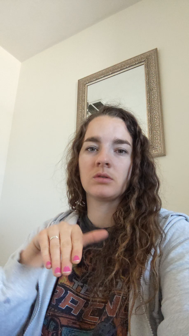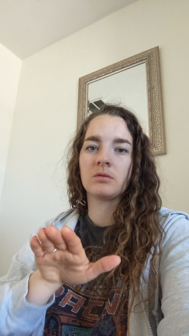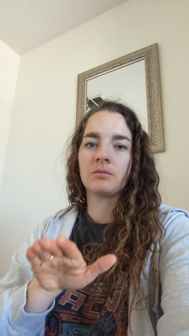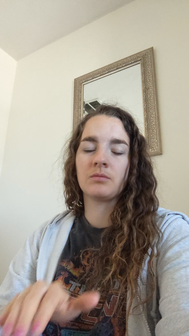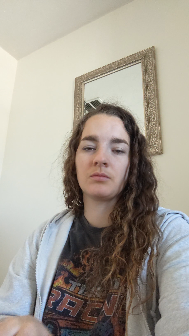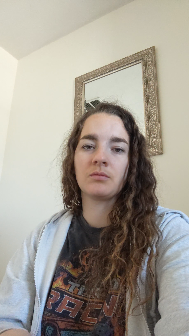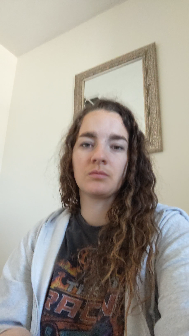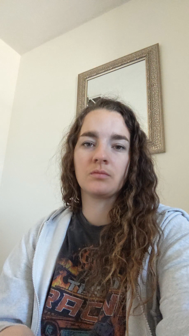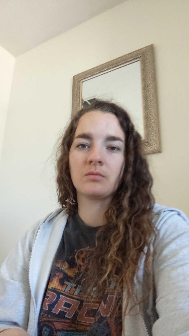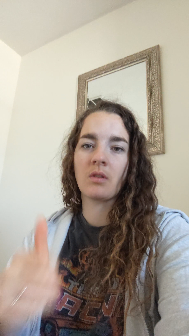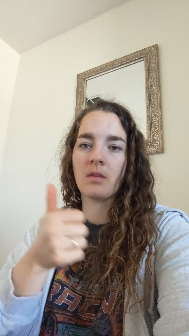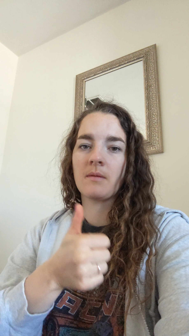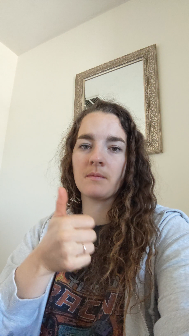help